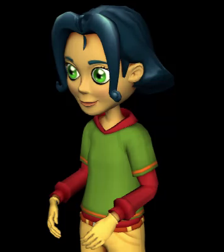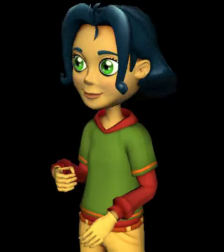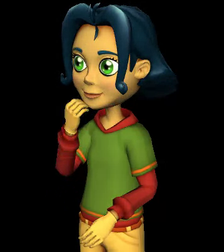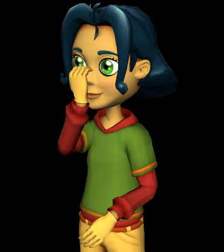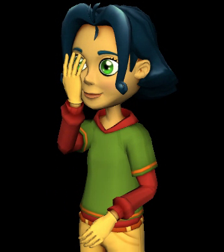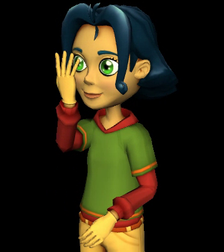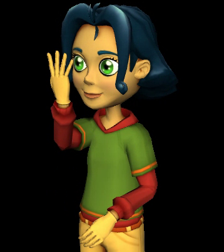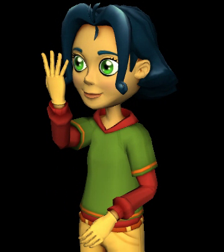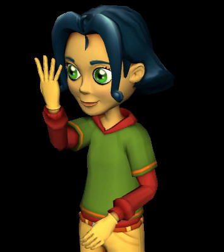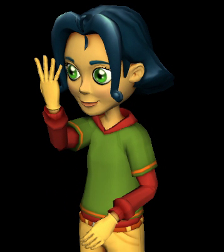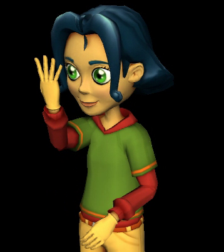أزهار